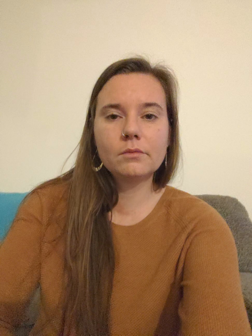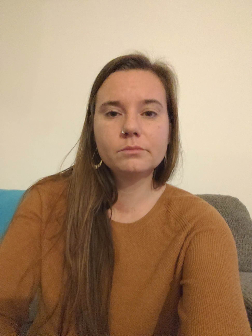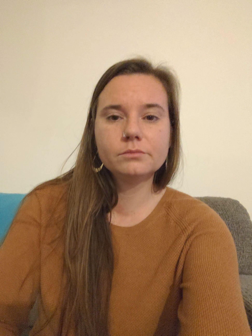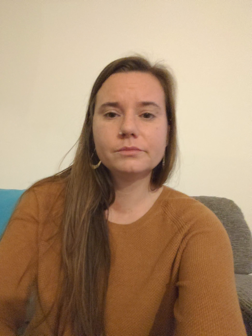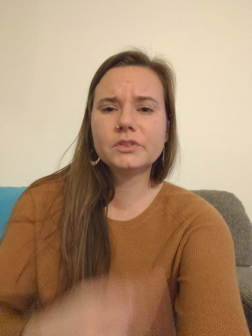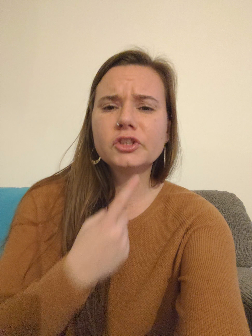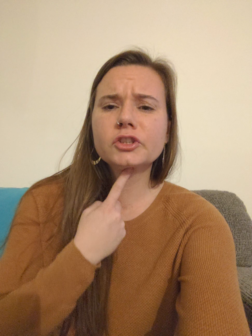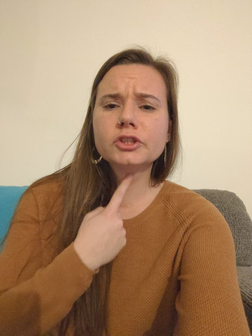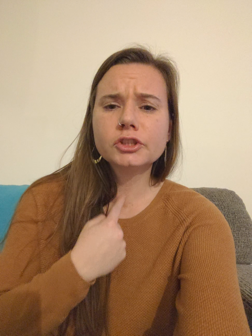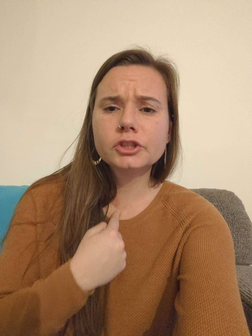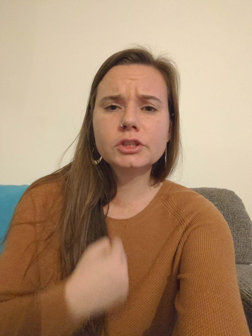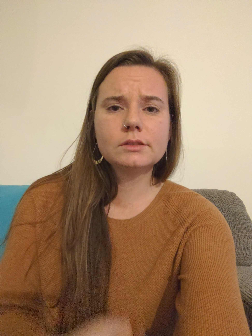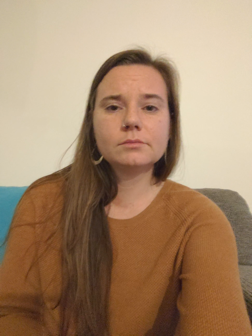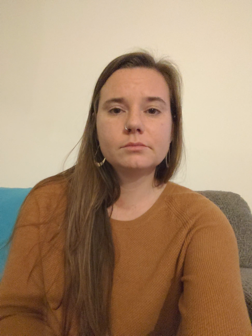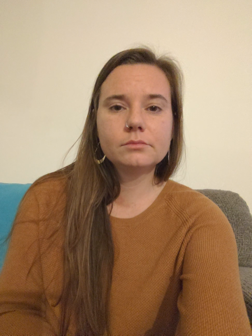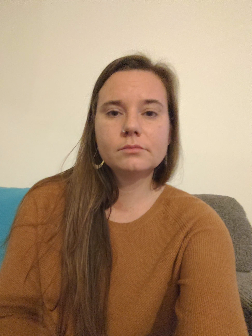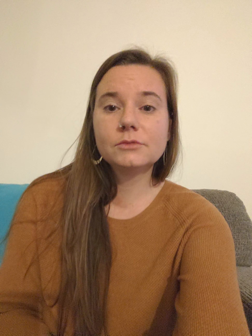thirsty